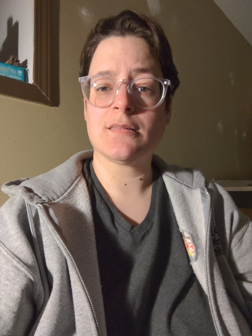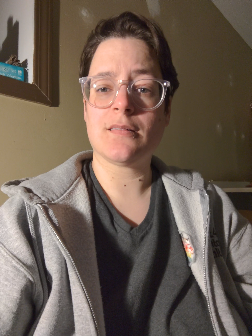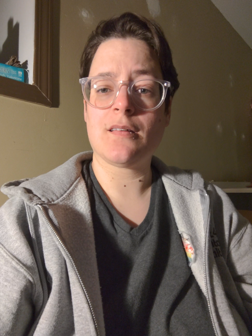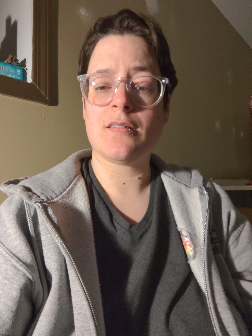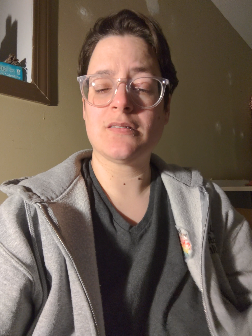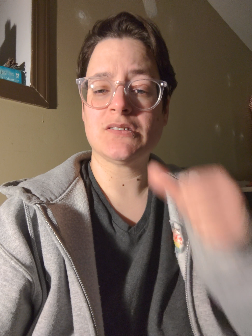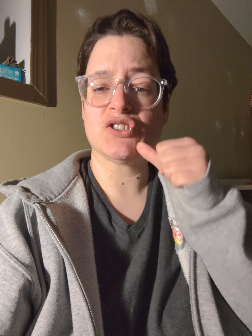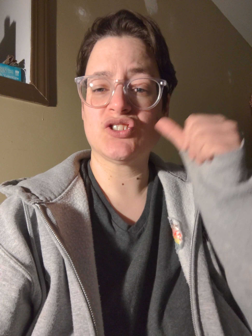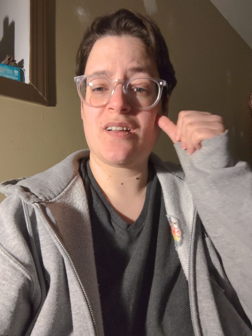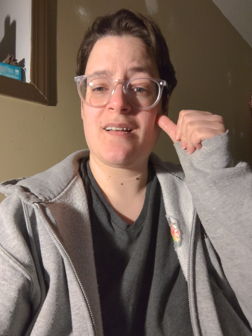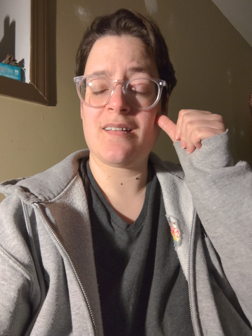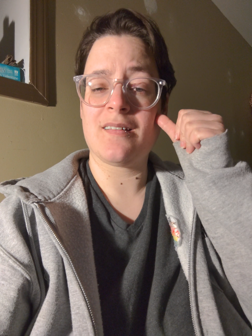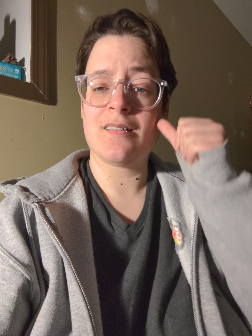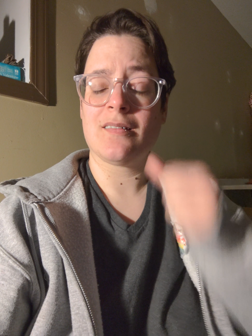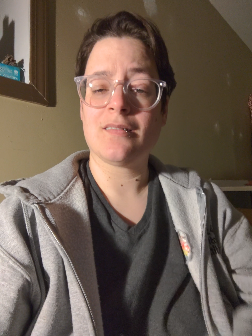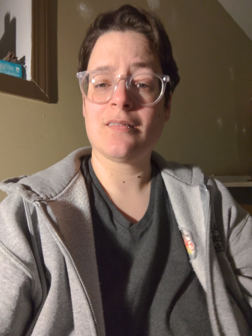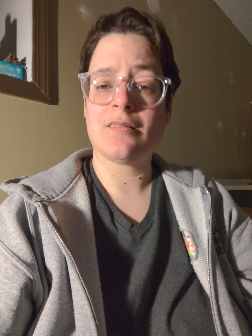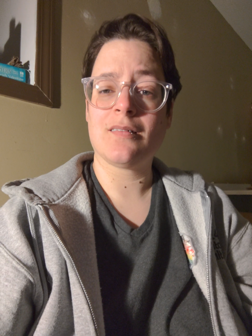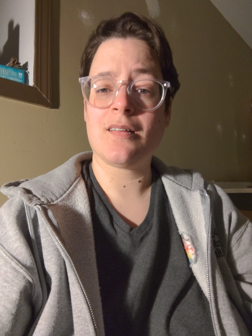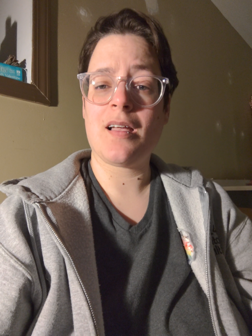yesterday